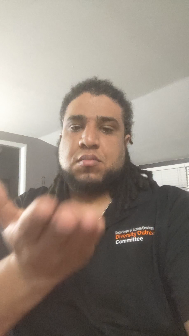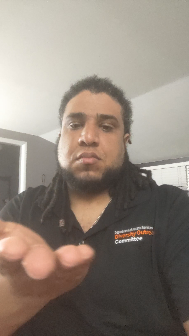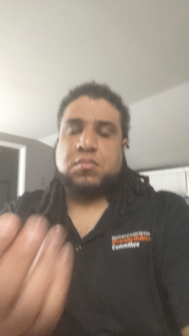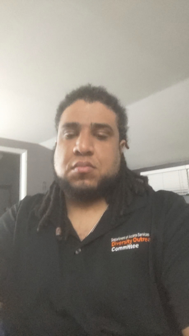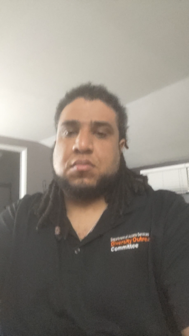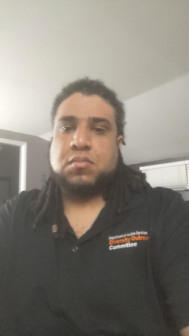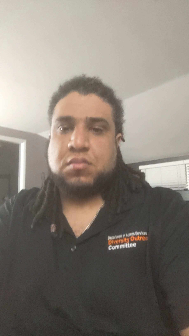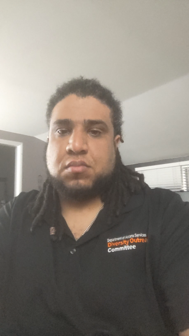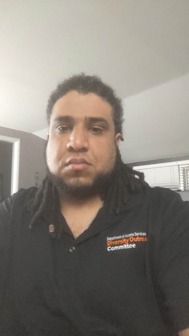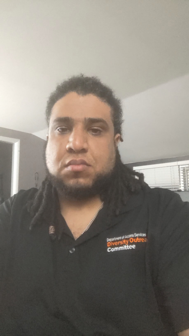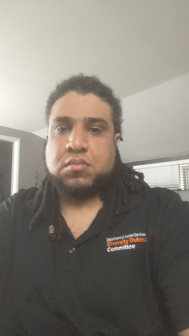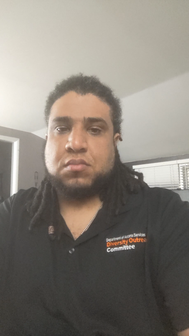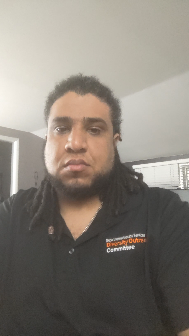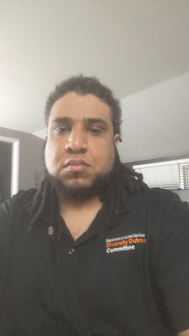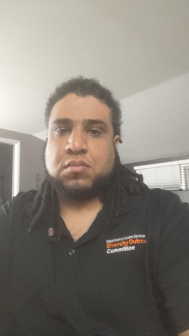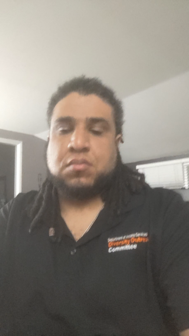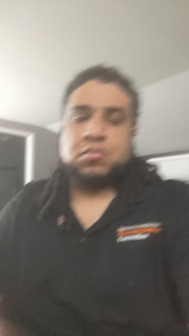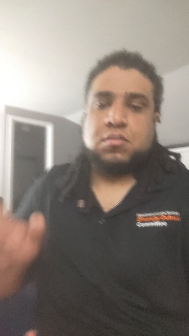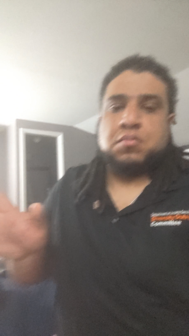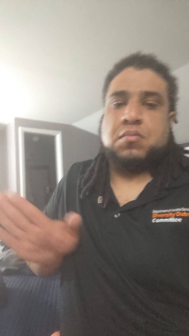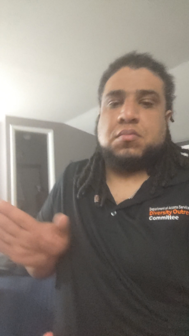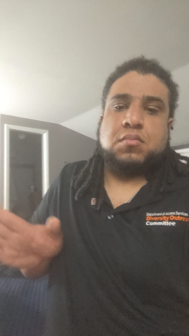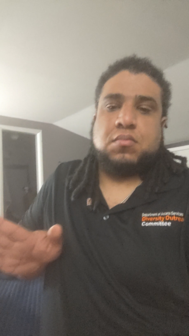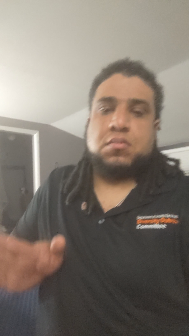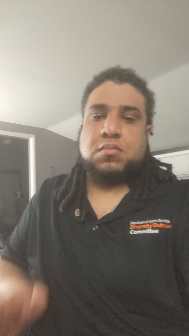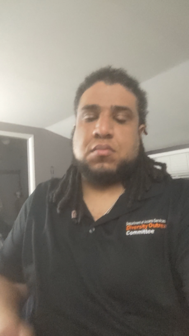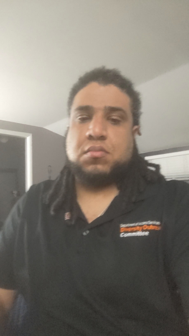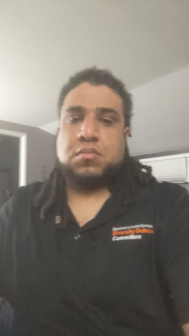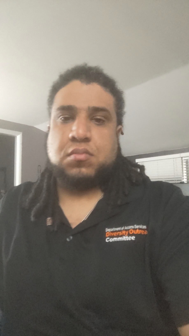penguin